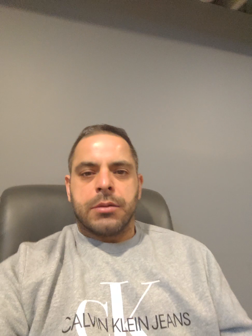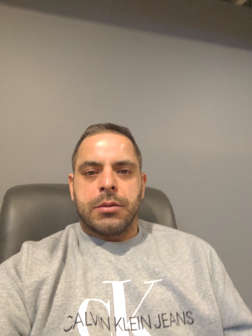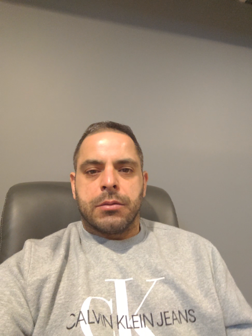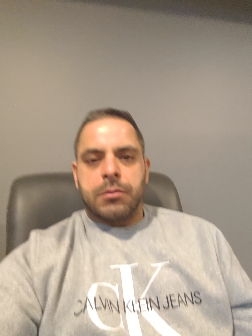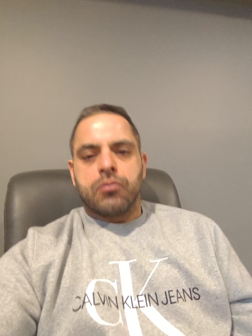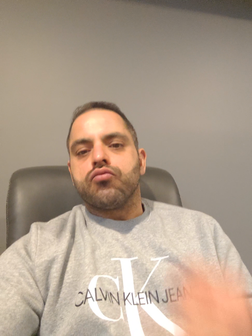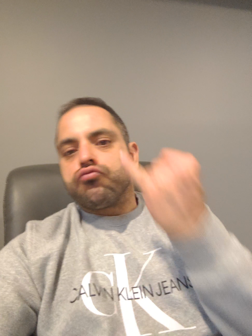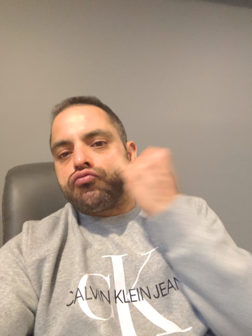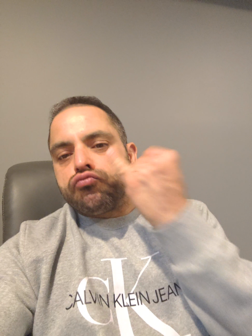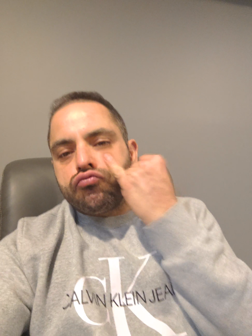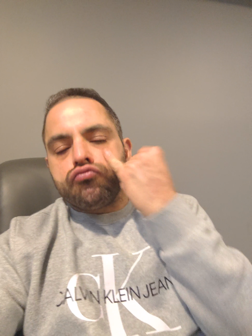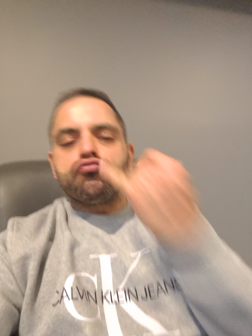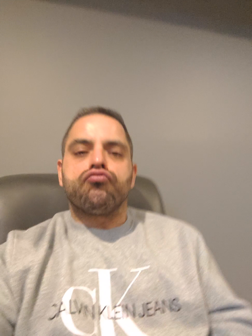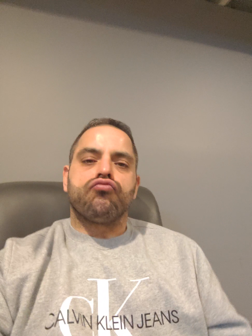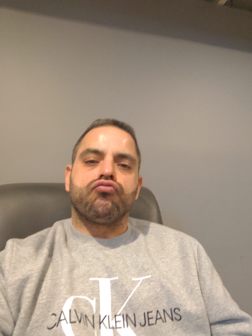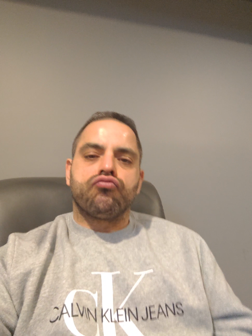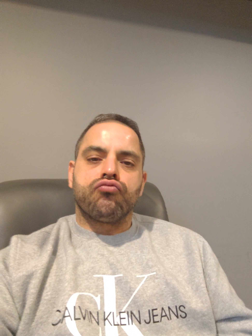if